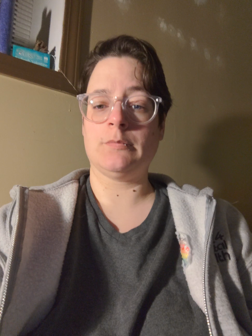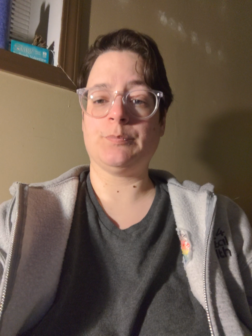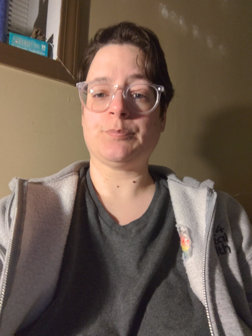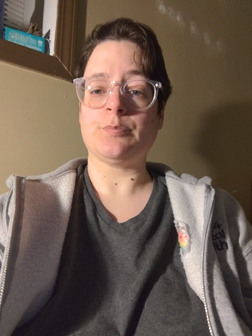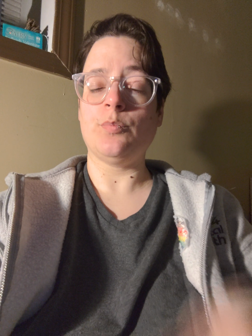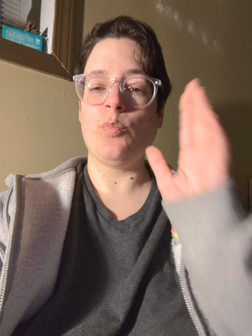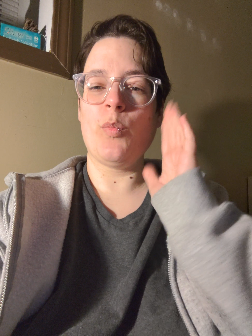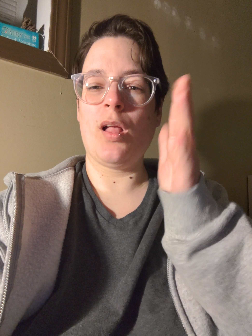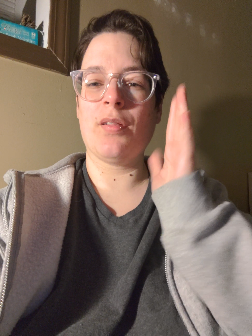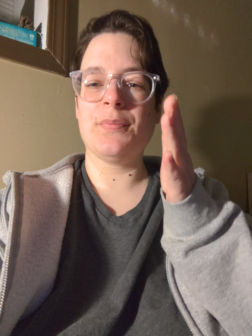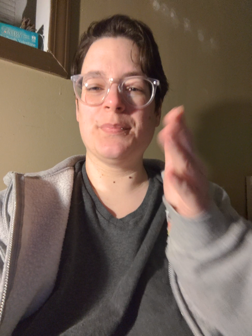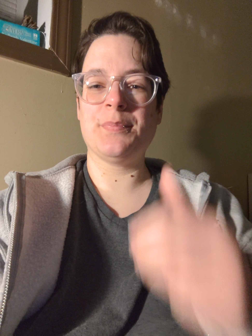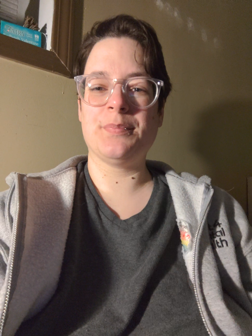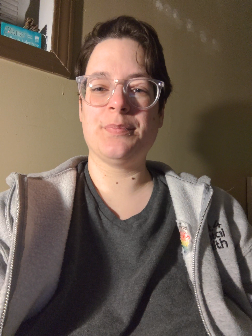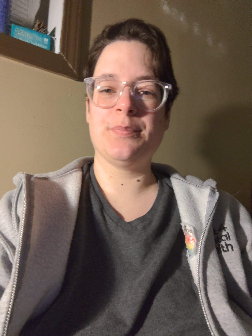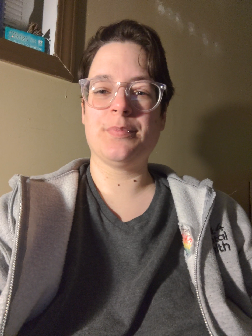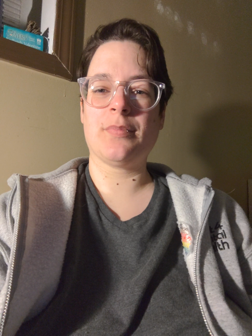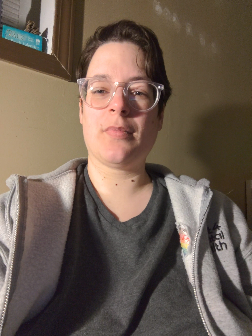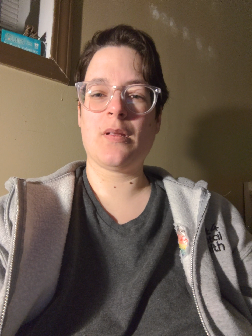will